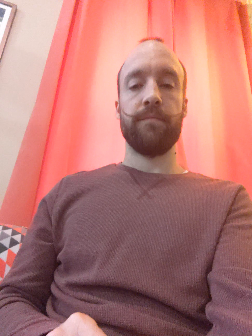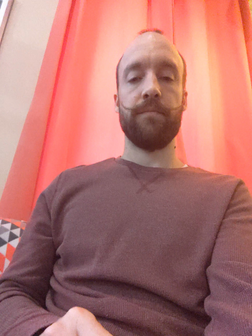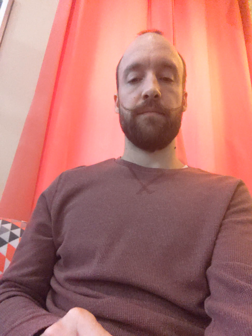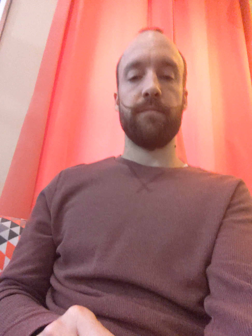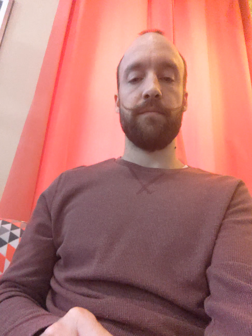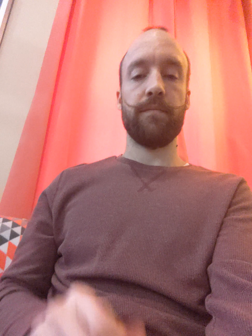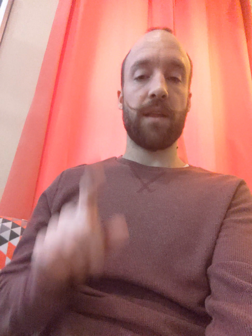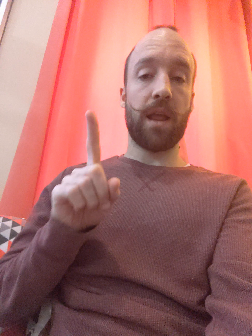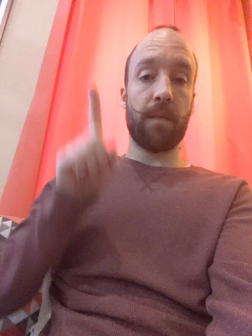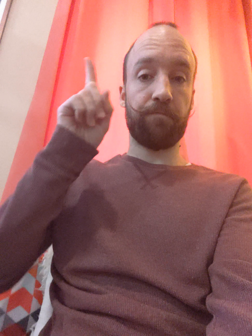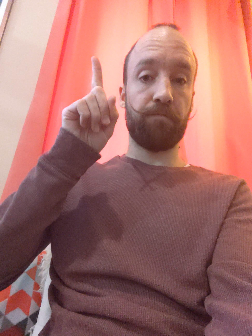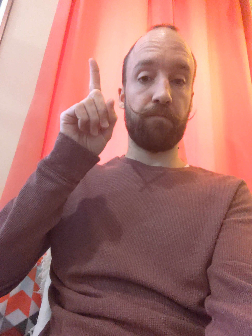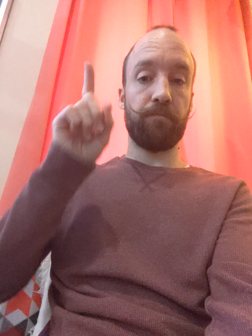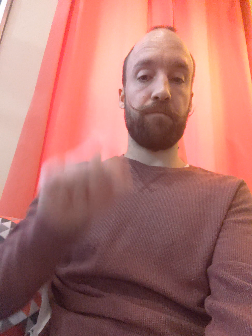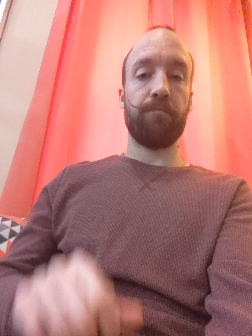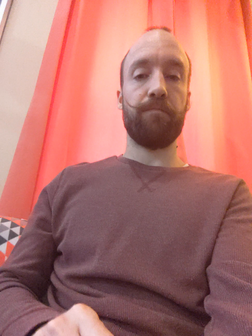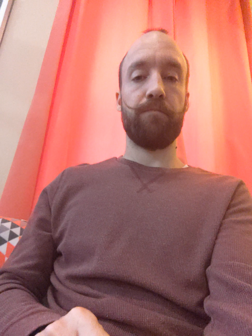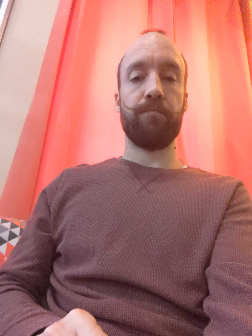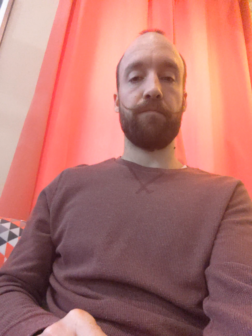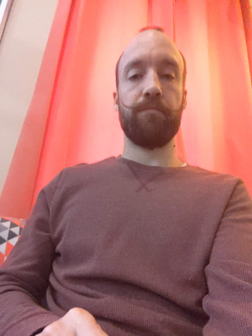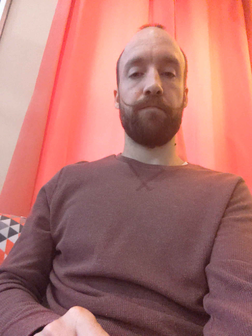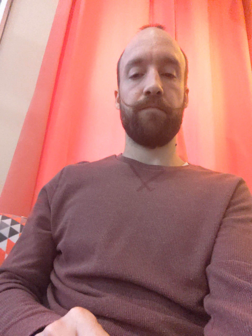up